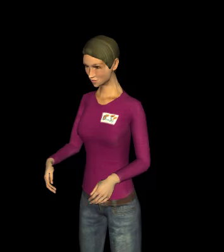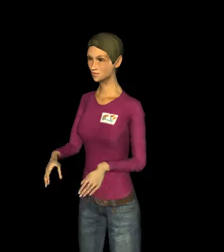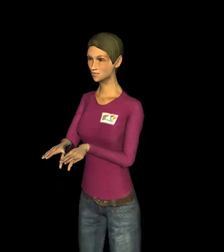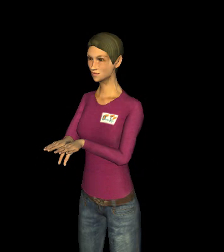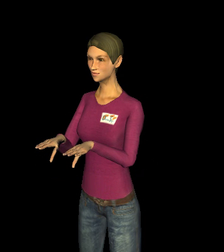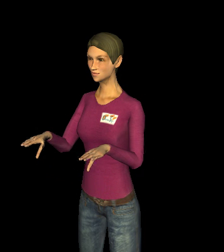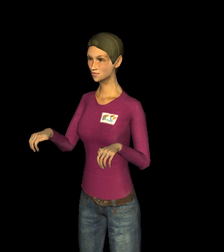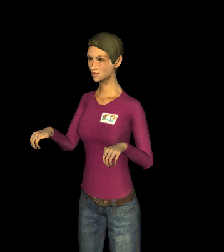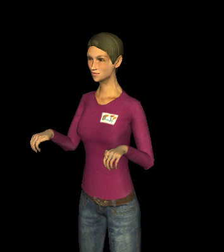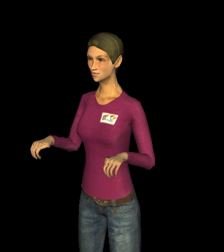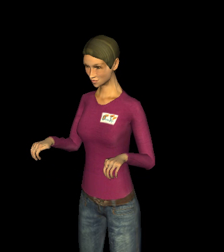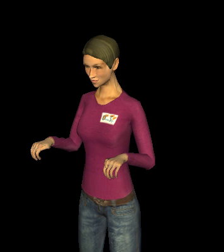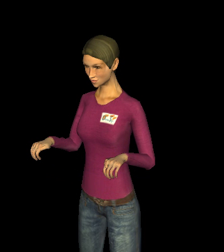أريكة